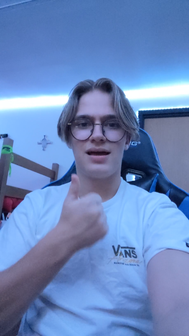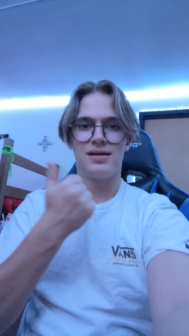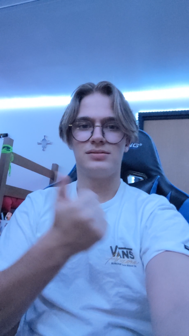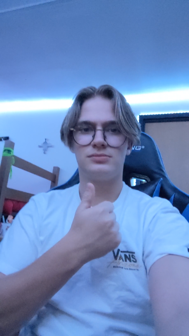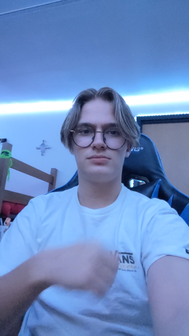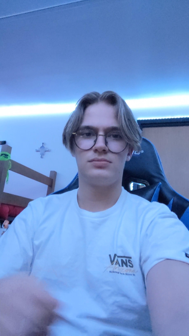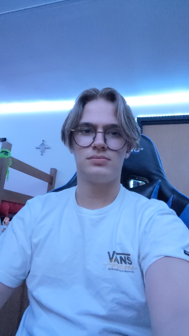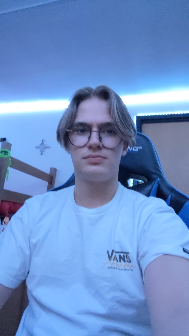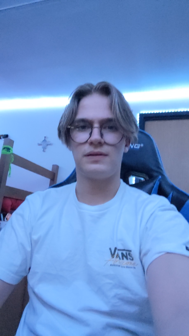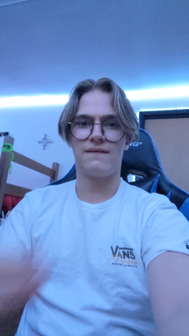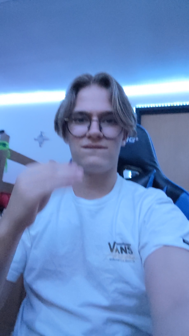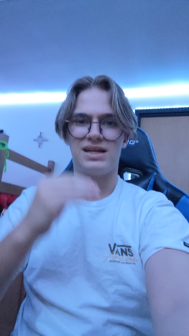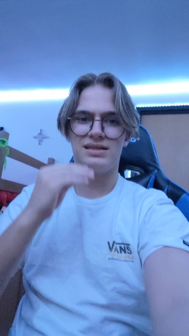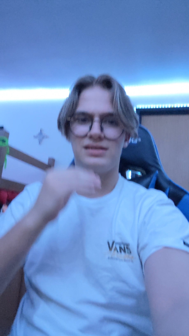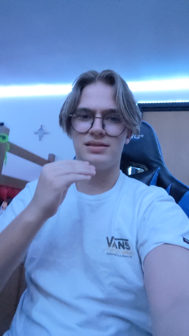fix